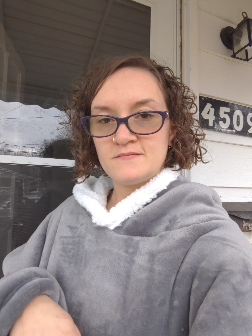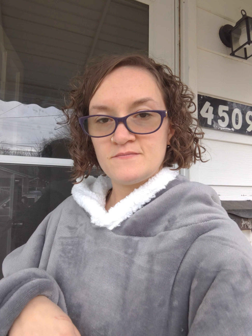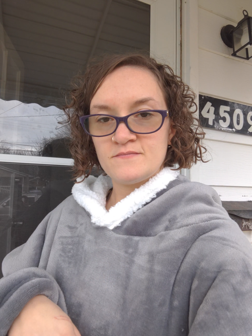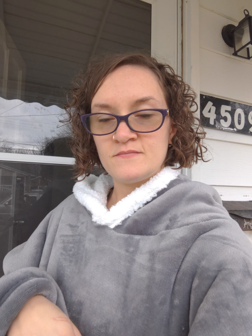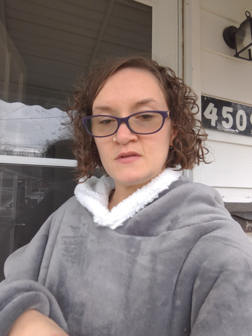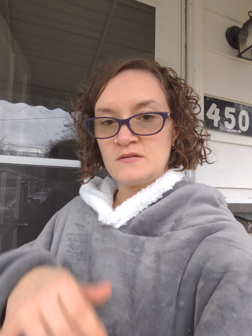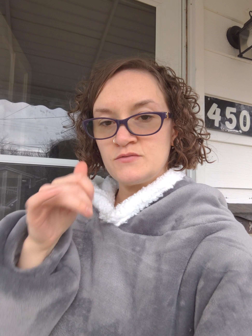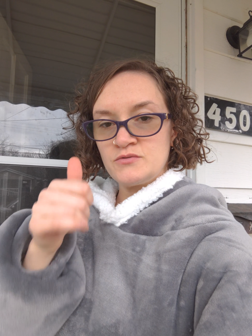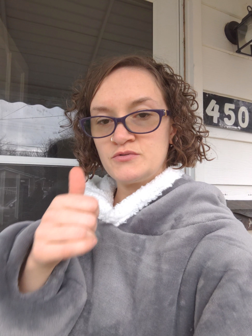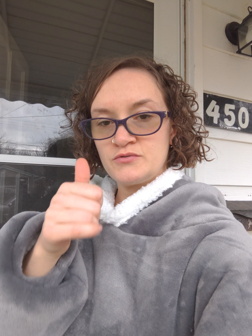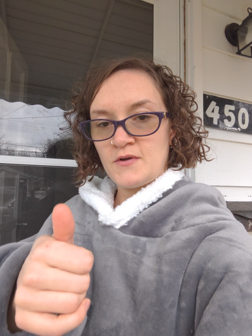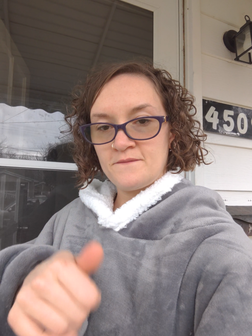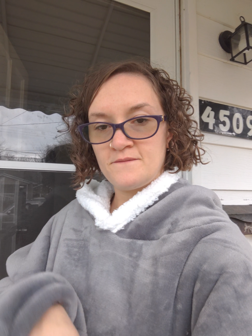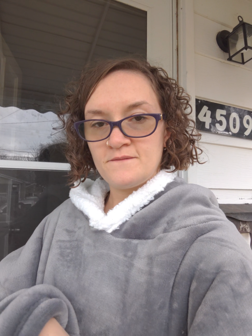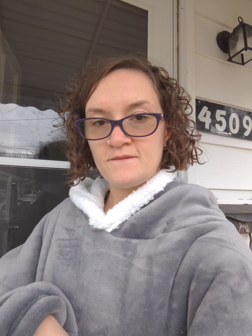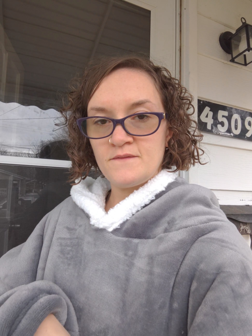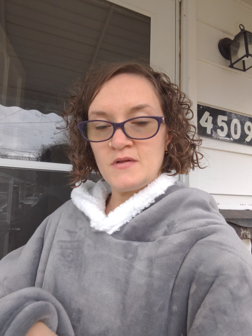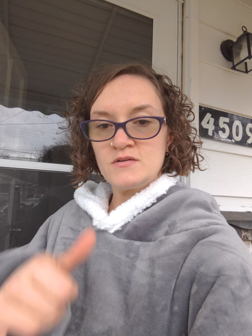yourself